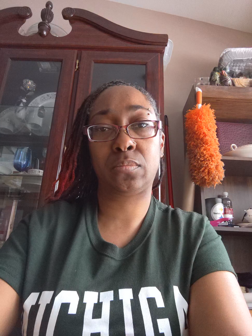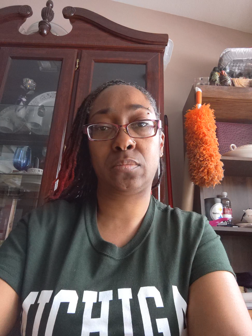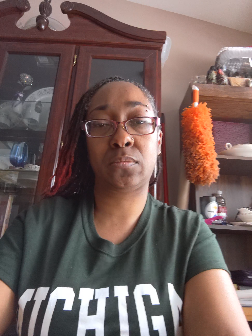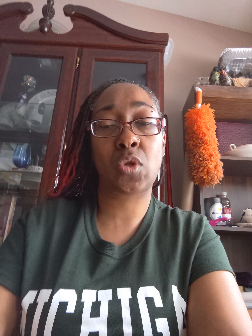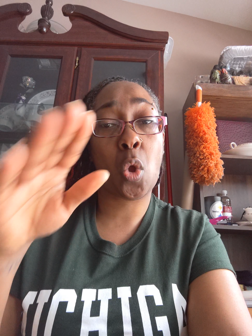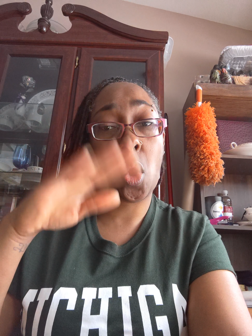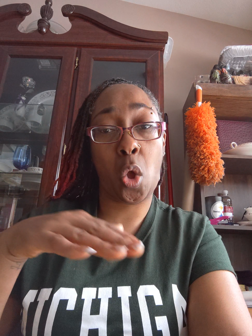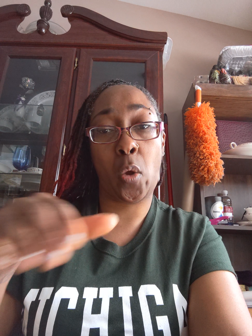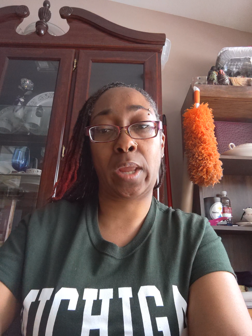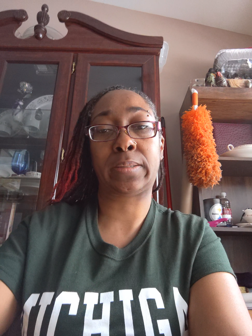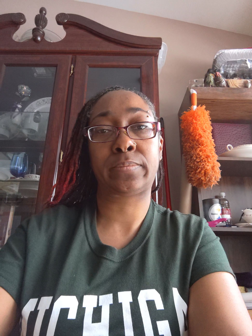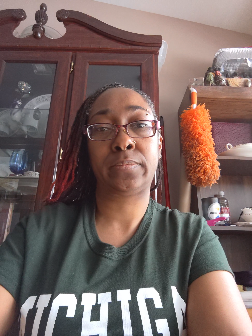on